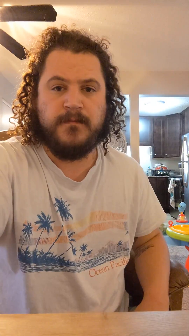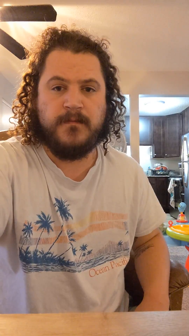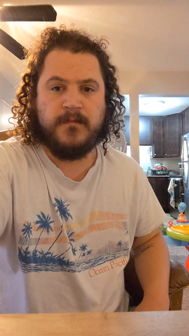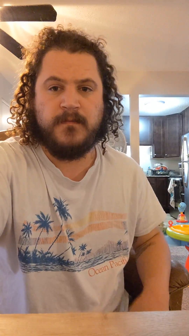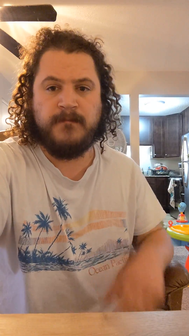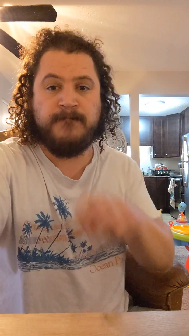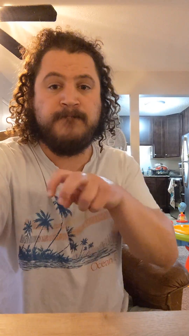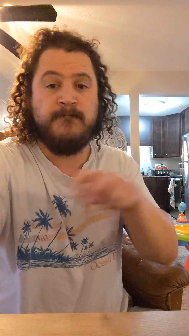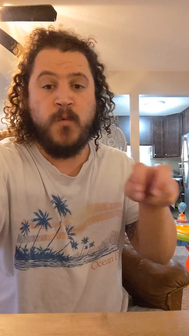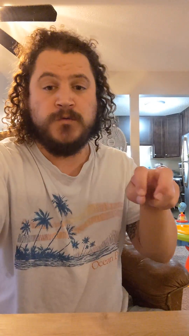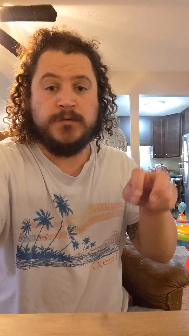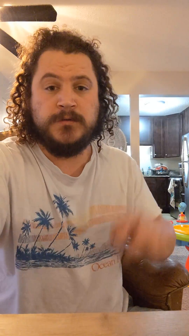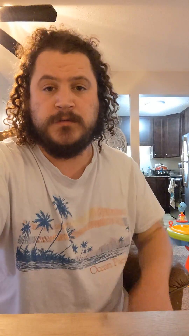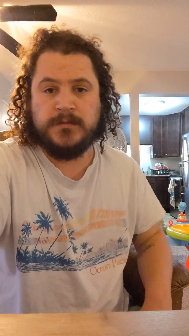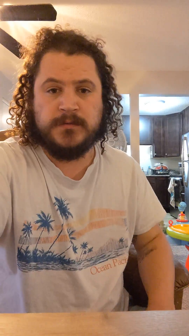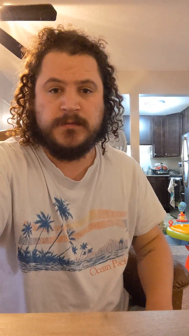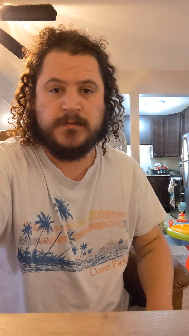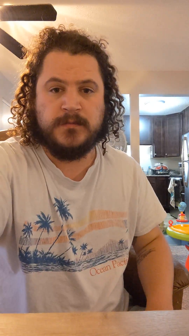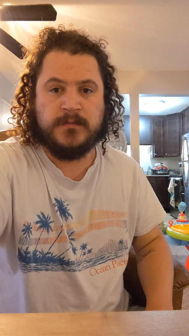porch